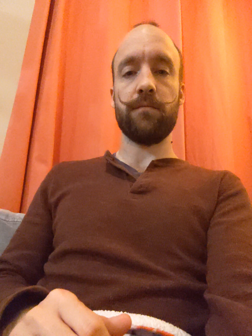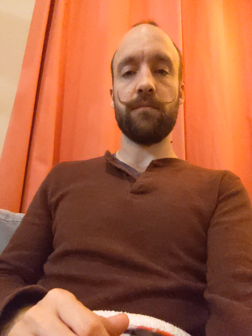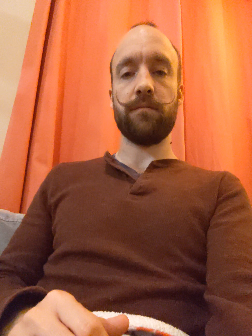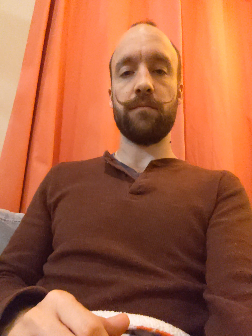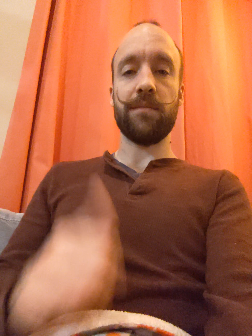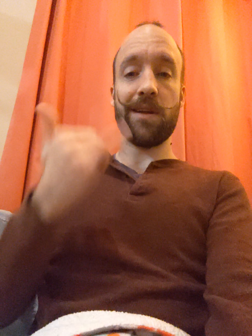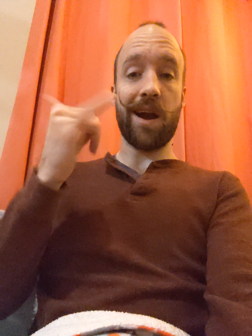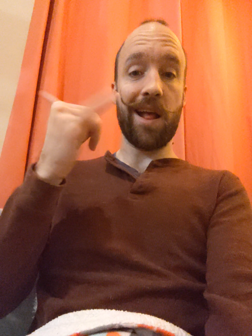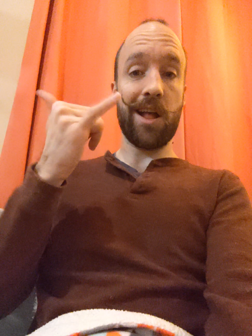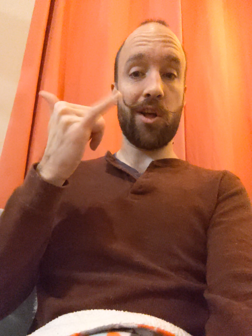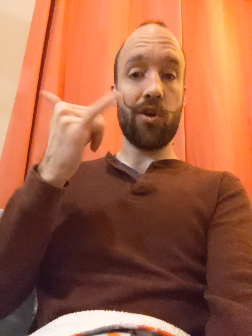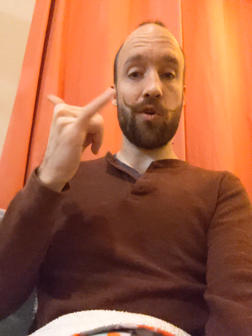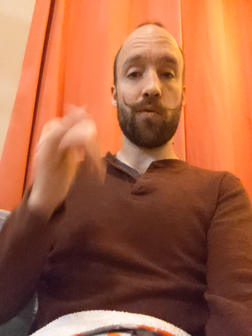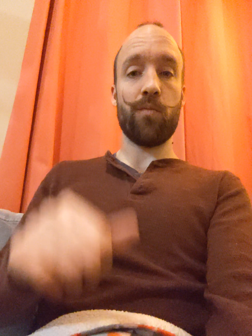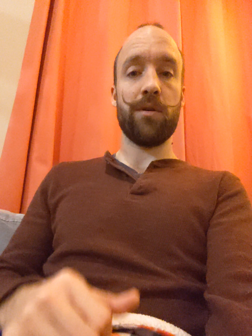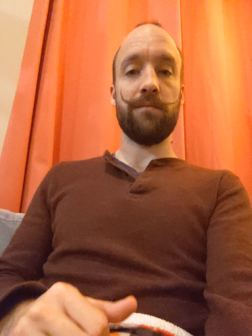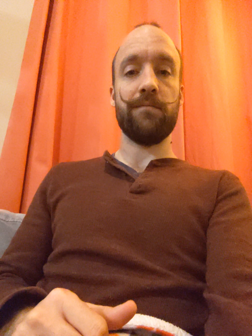yellow